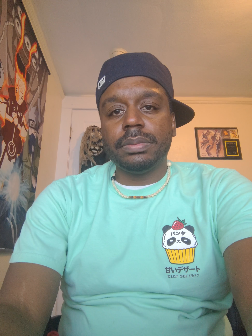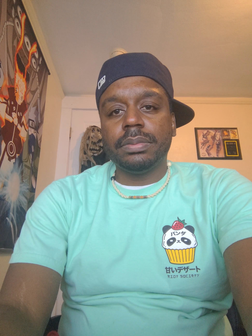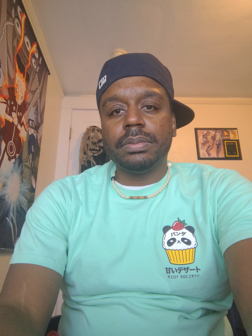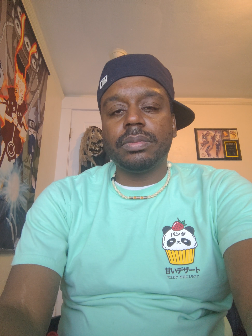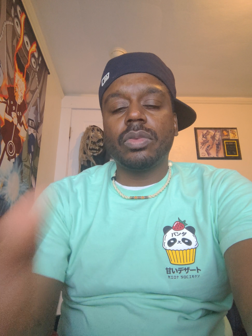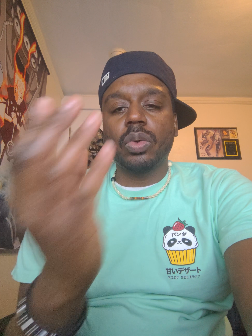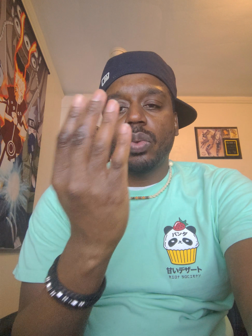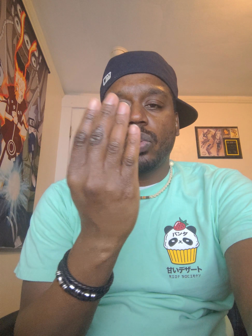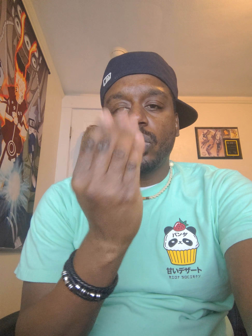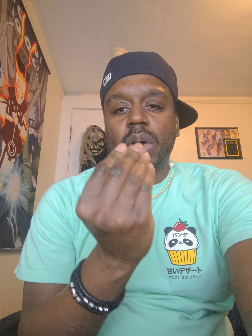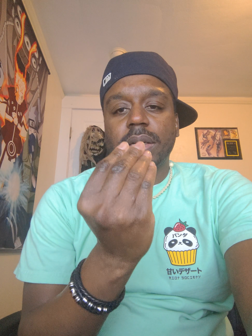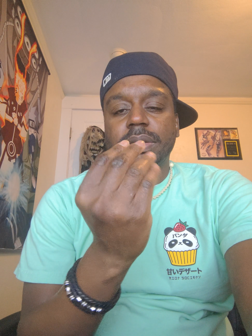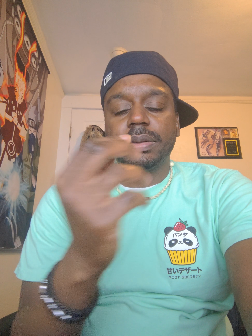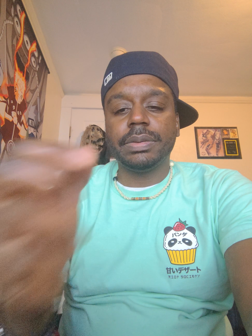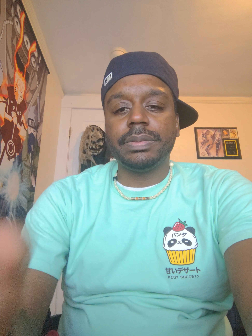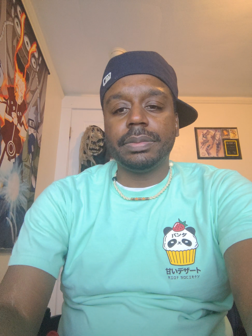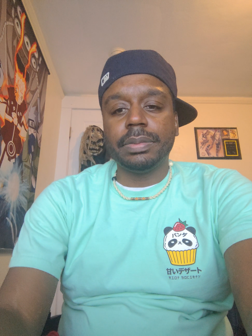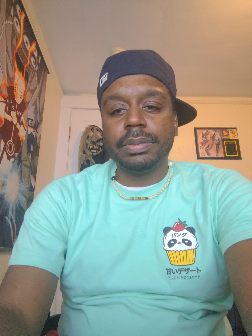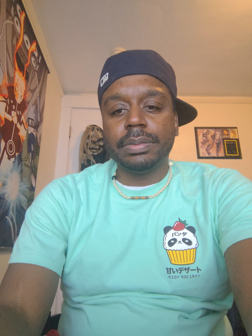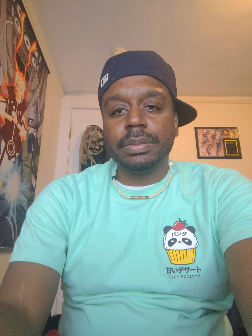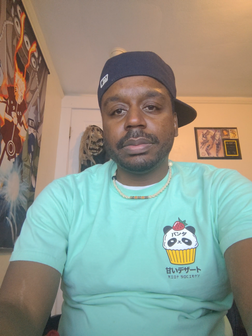wet